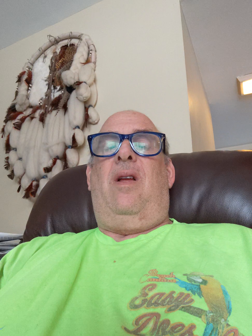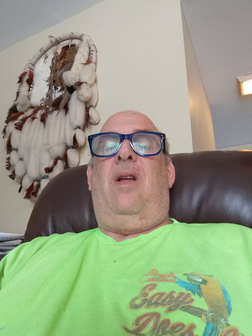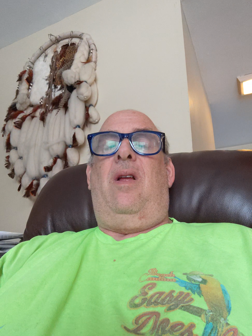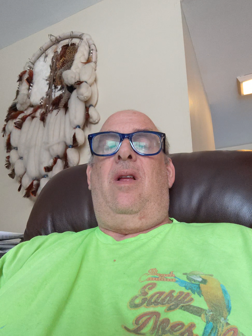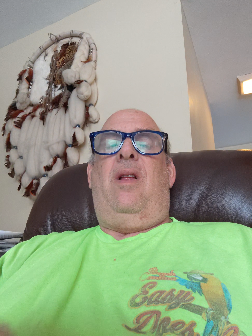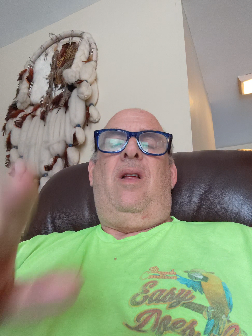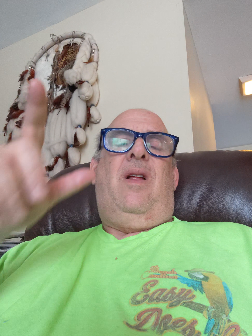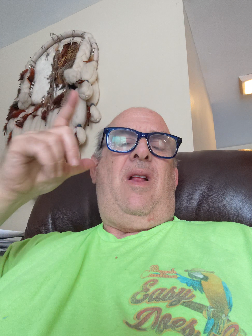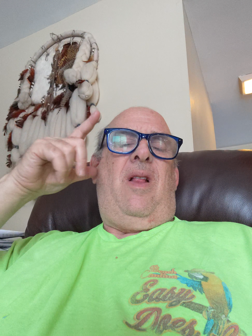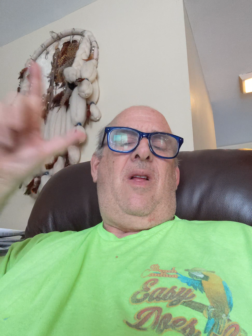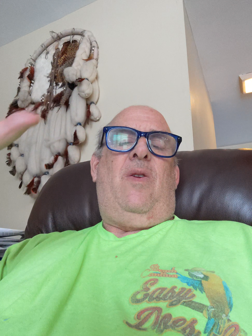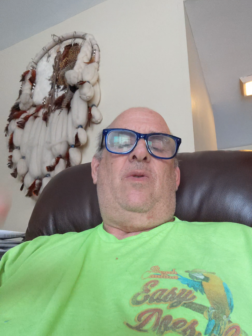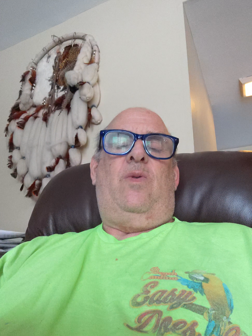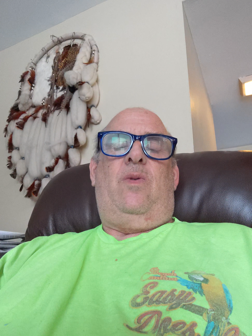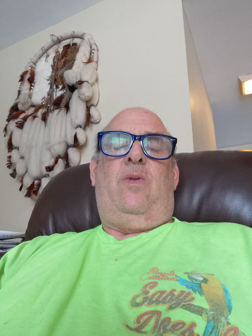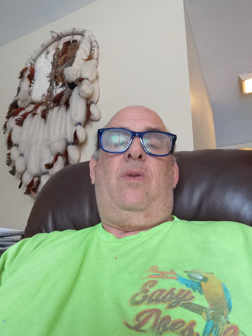loud